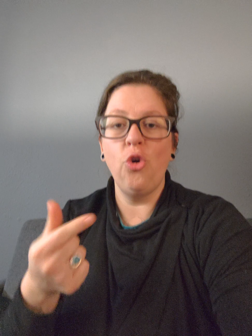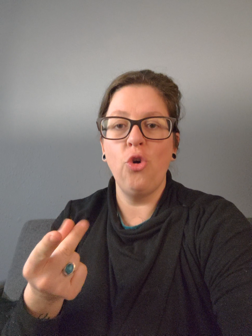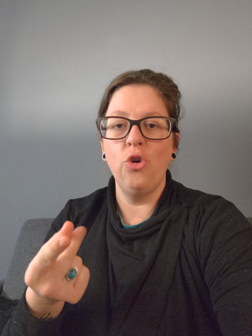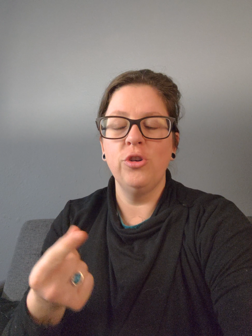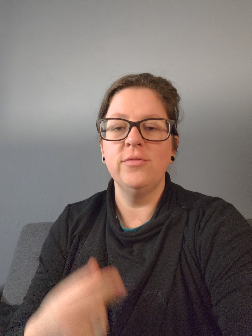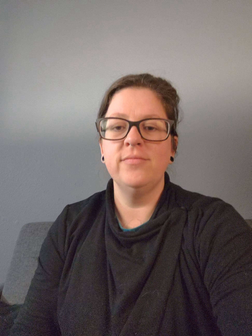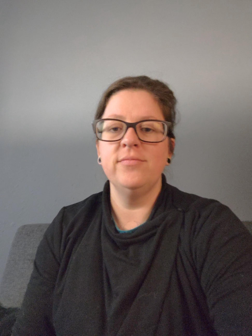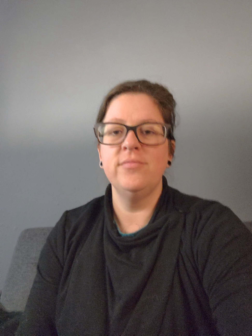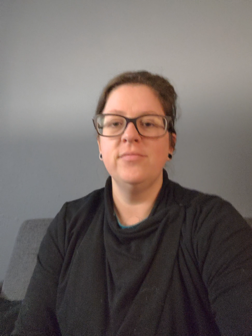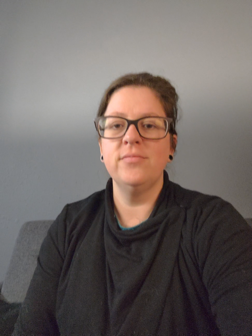dog